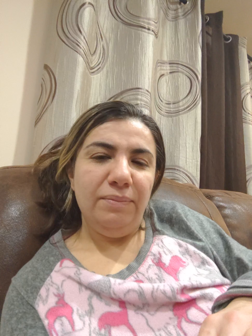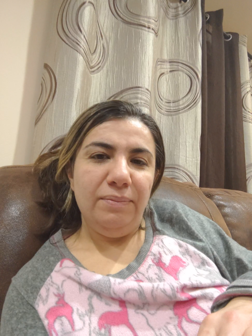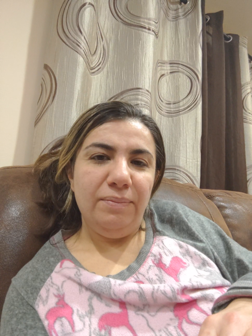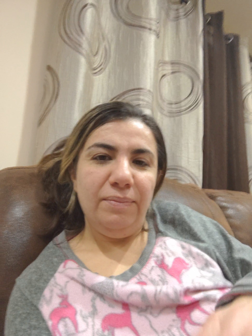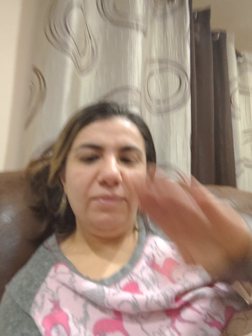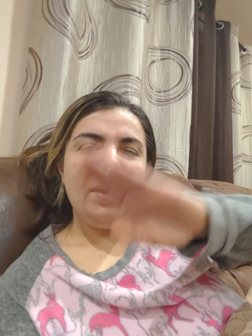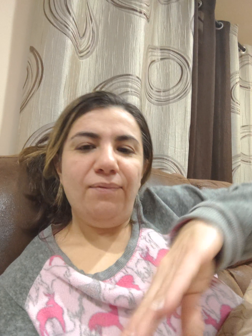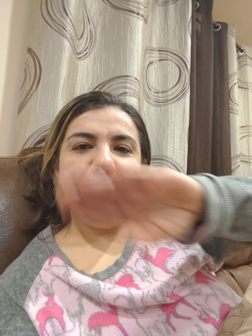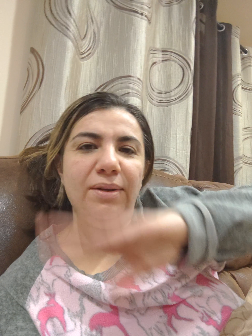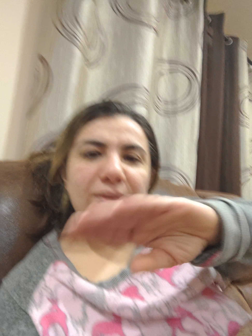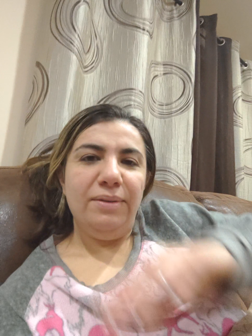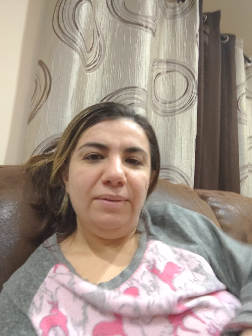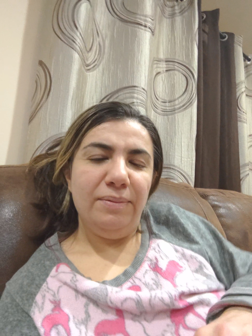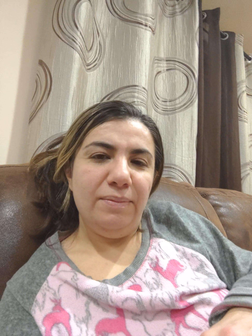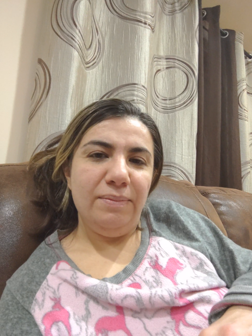fall